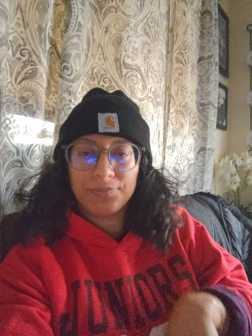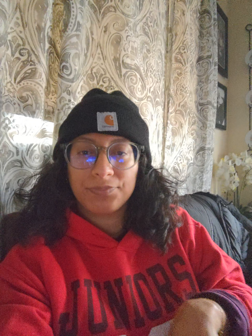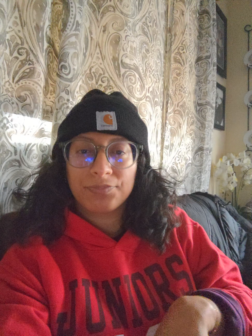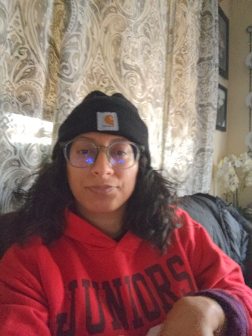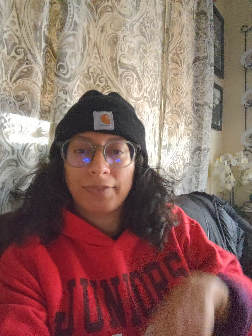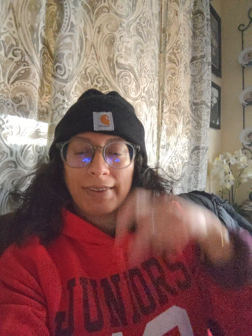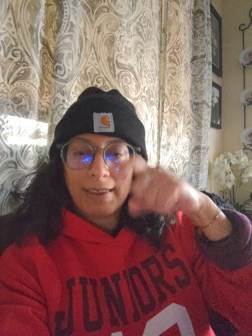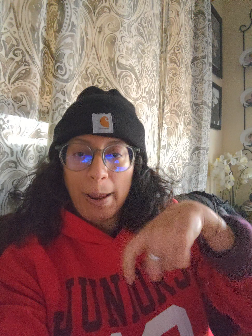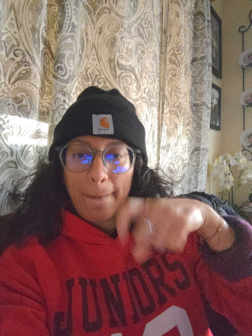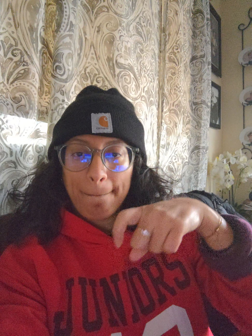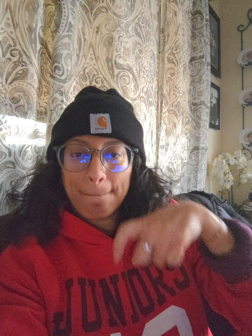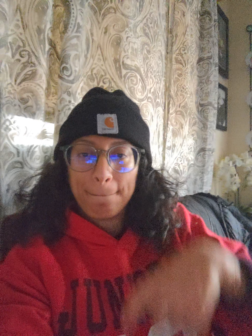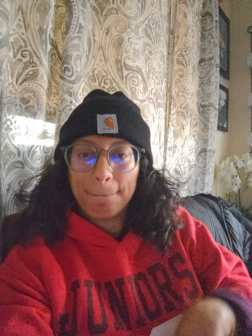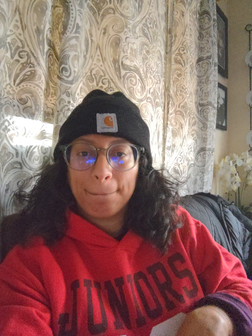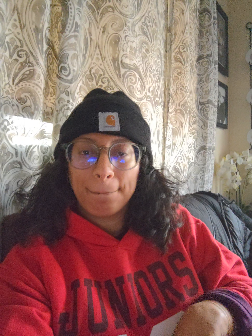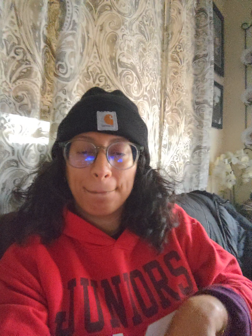time